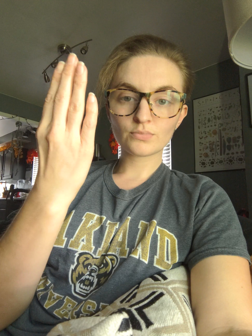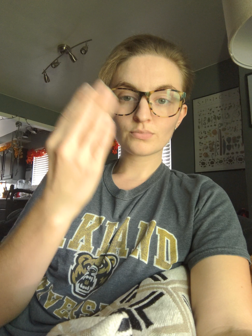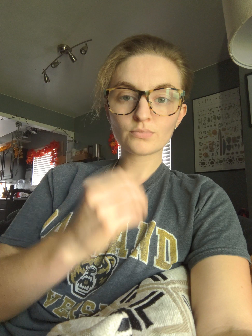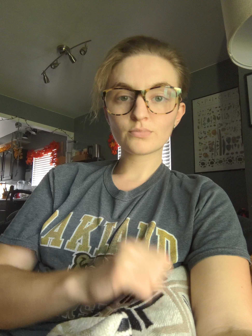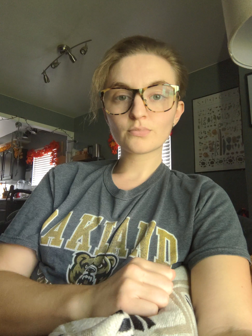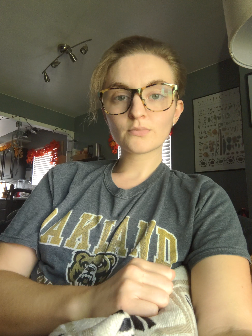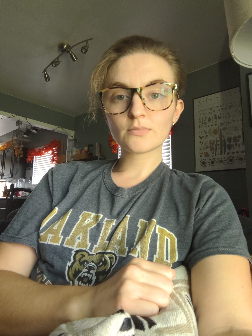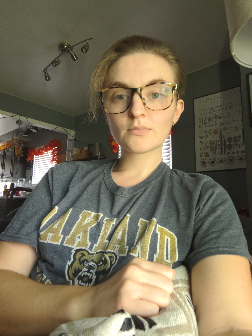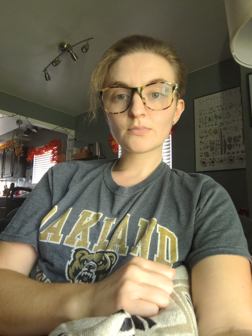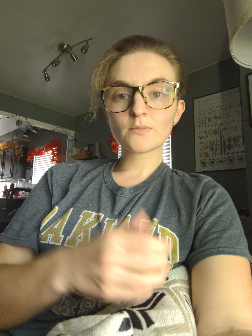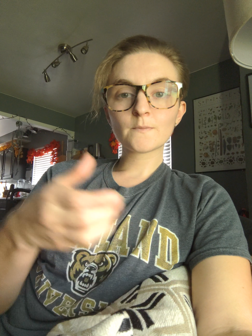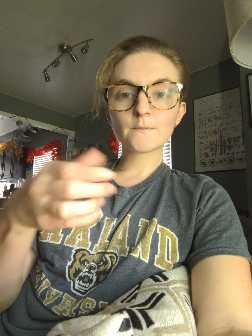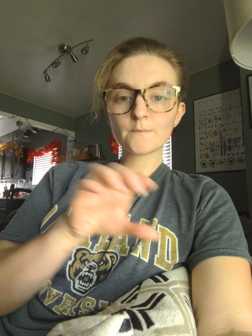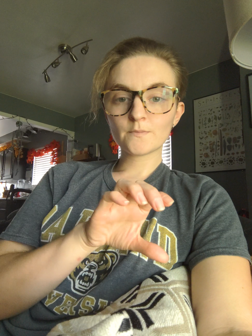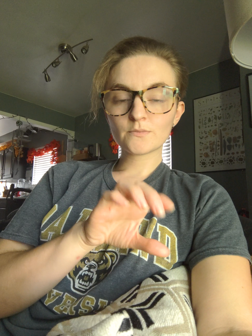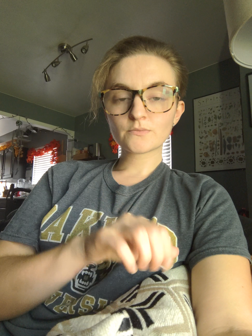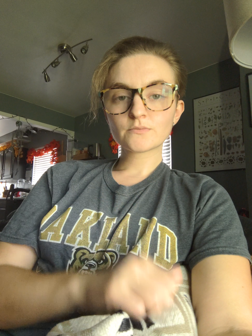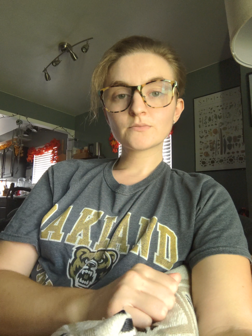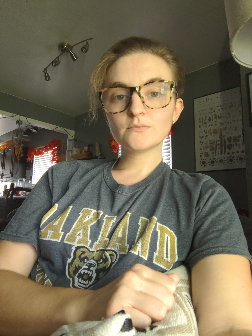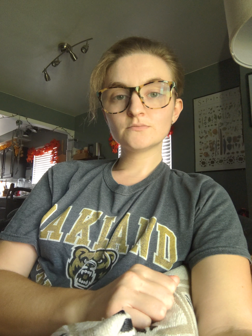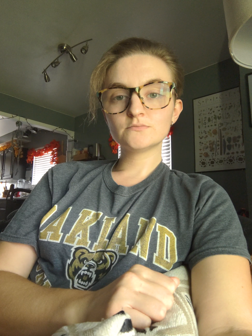pour